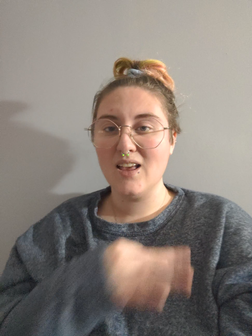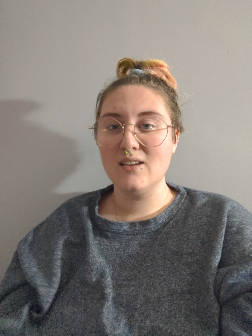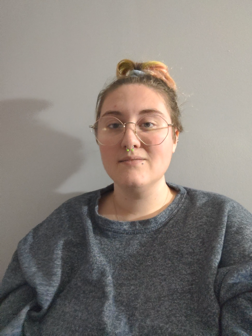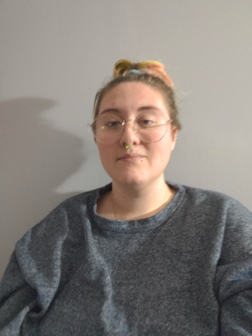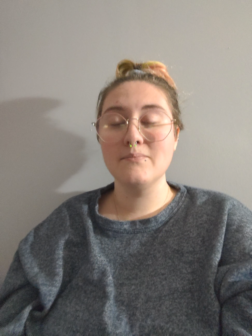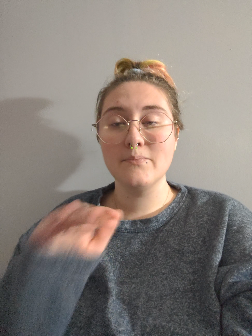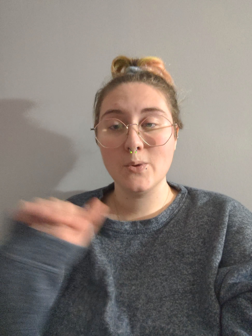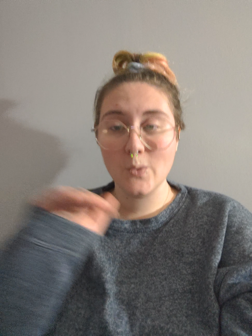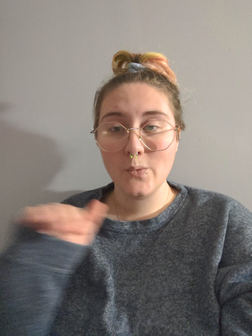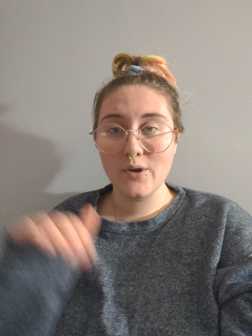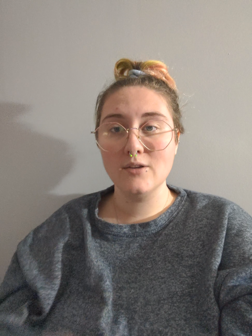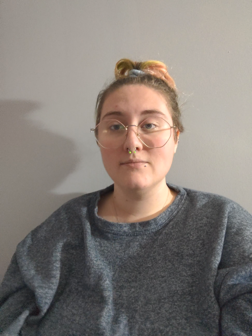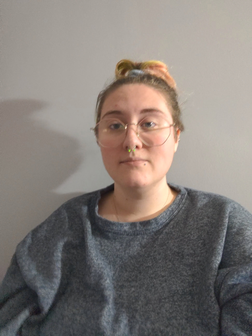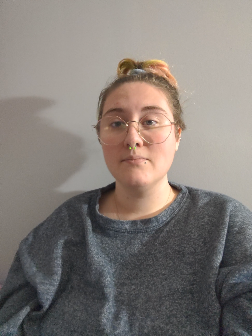pool